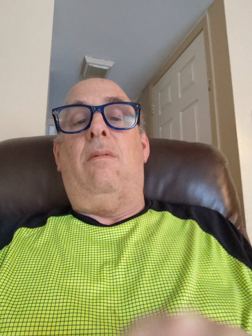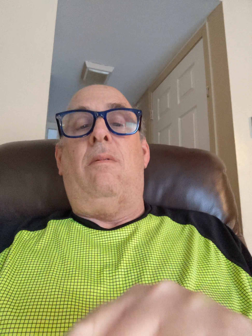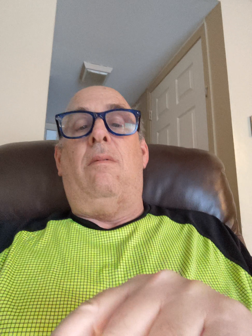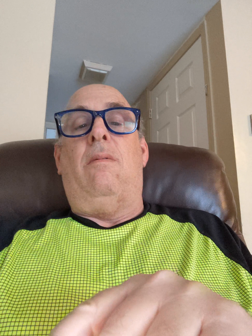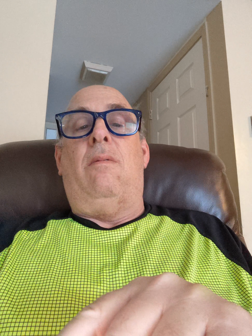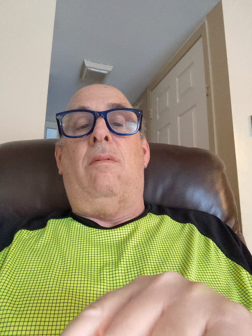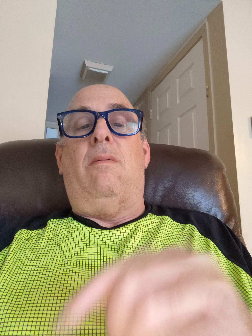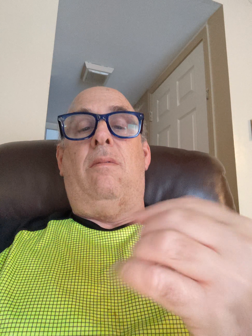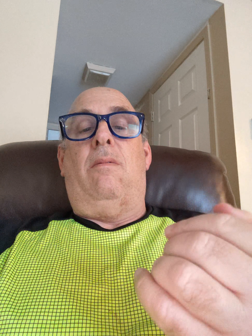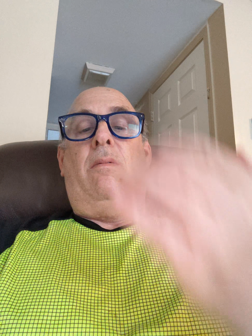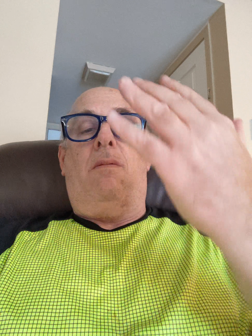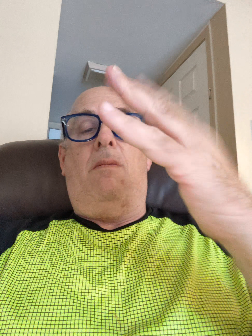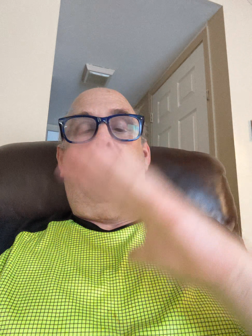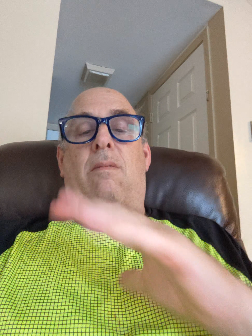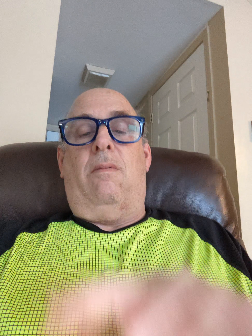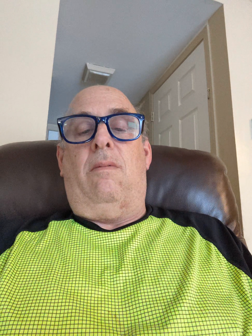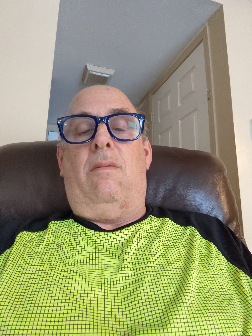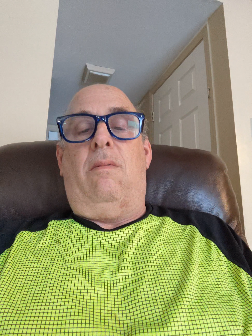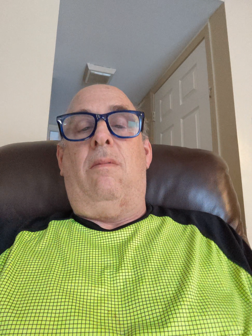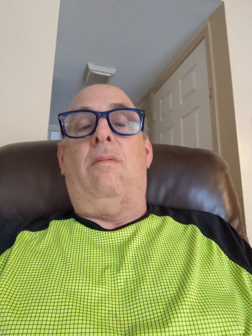fireman